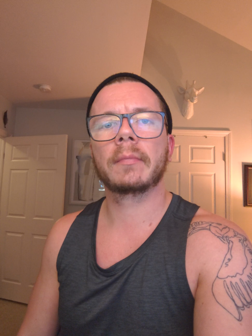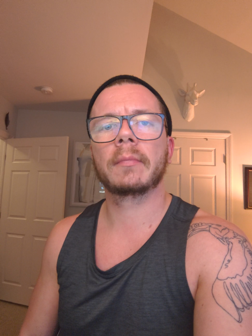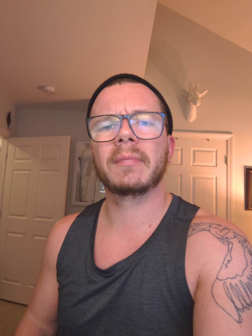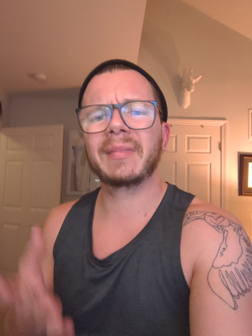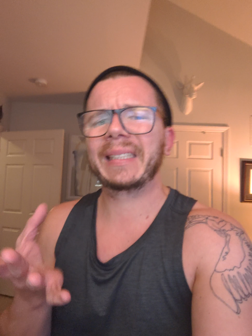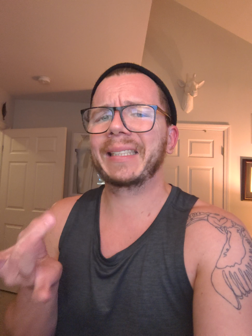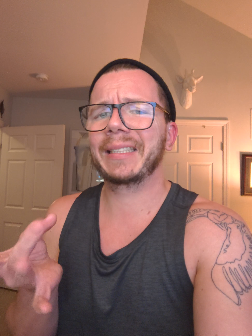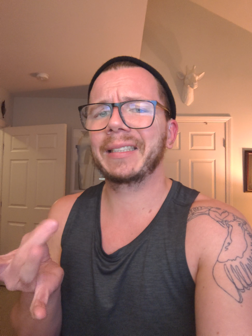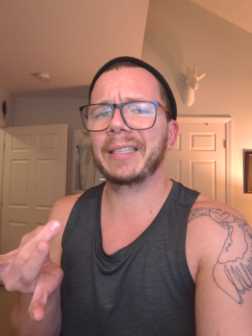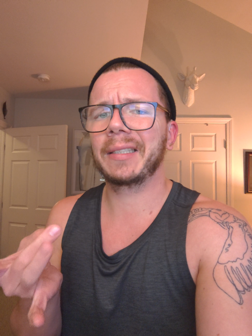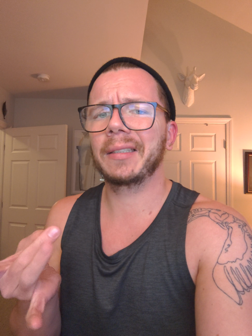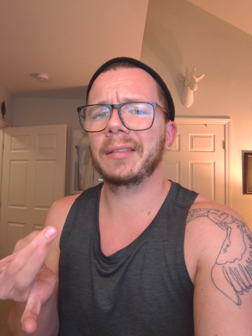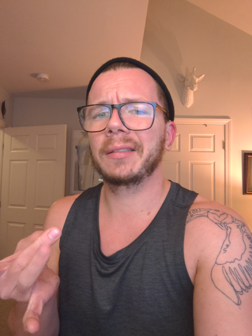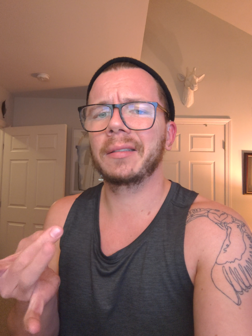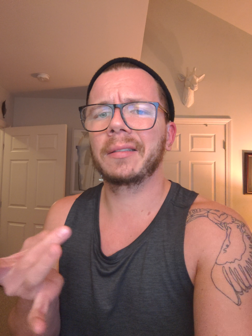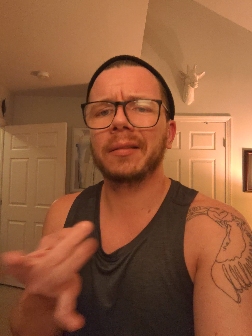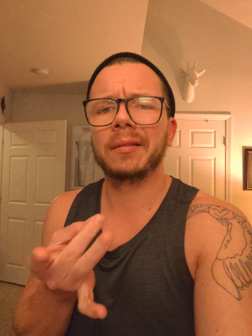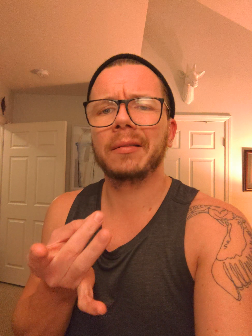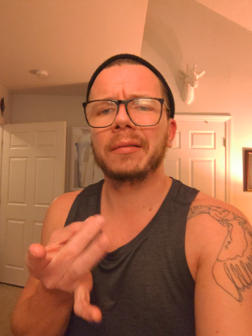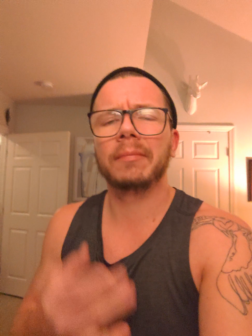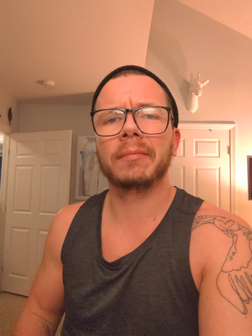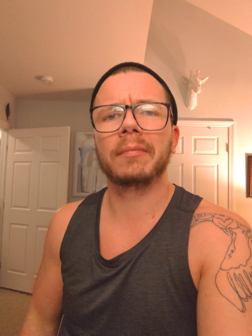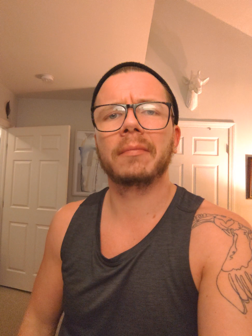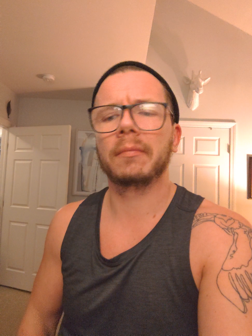sticky